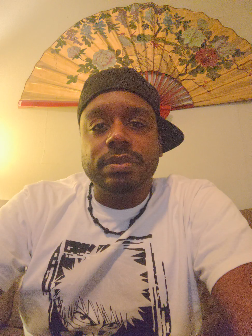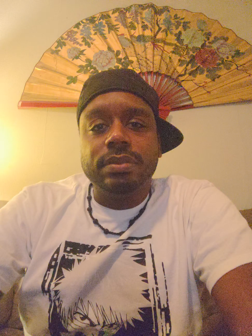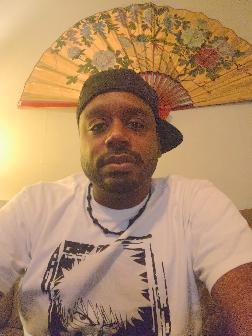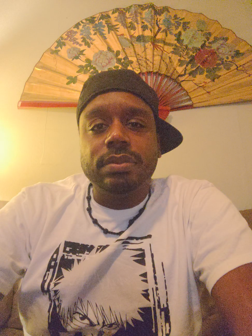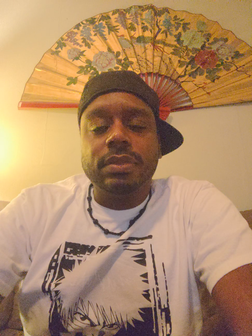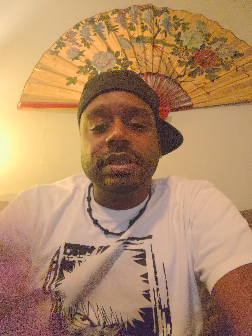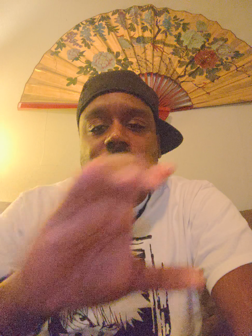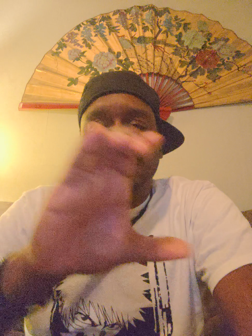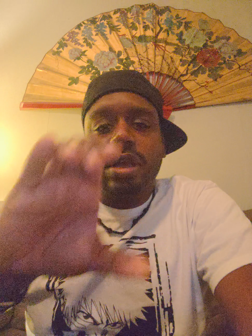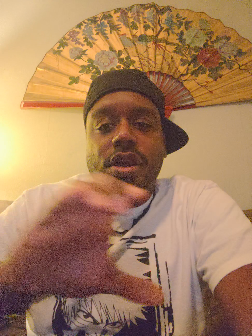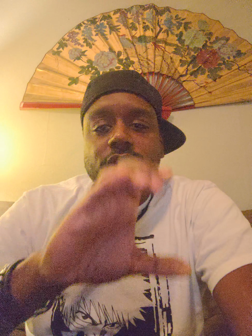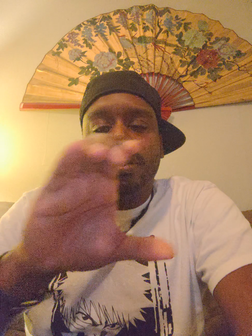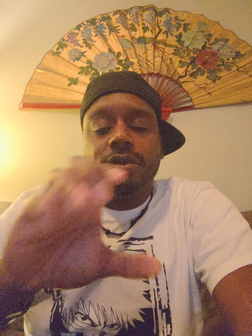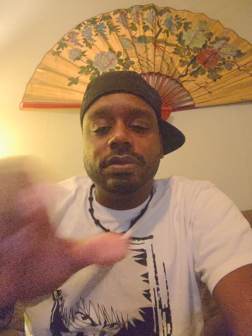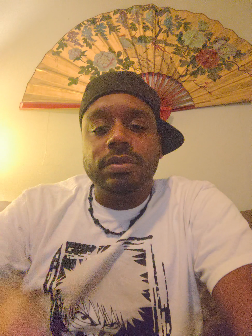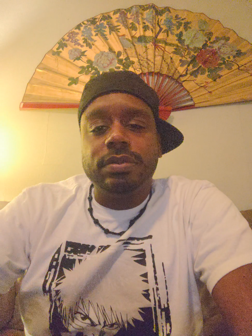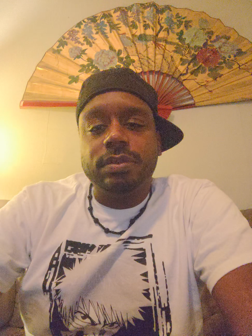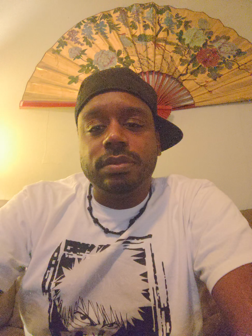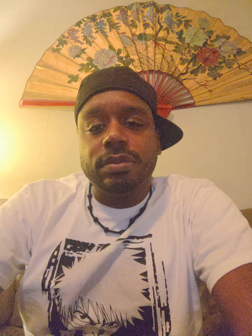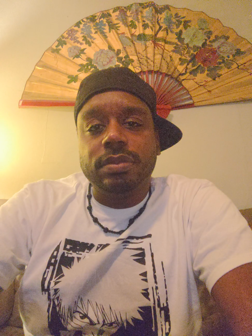chocolate